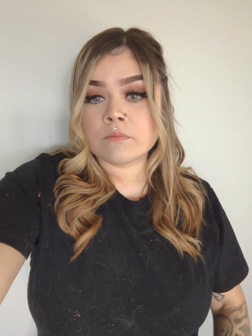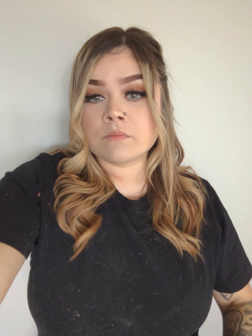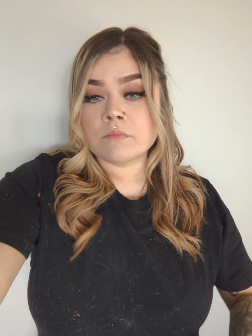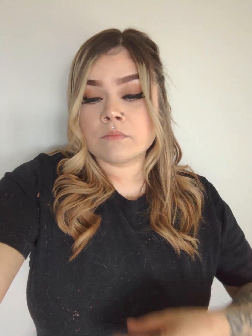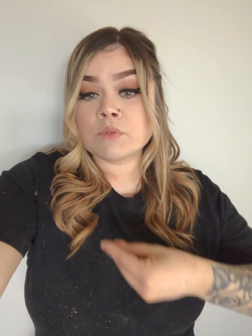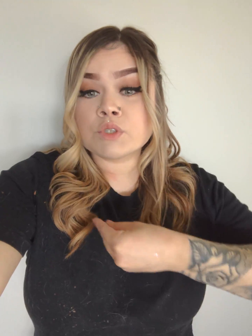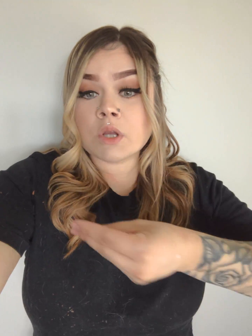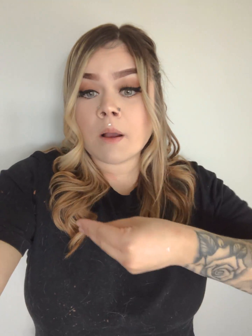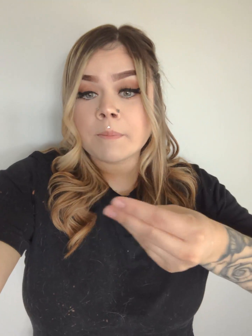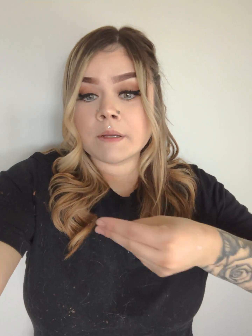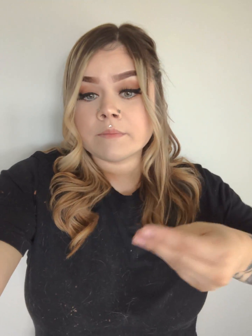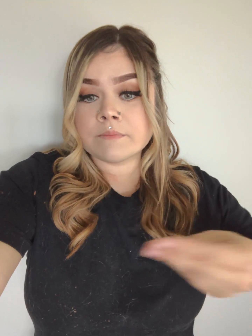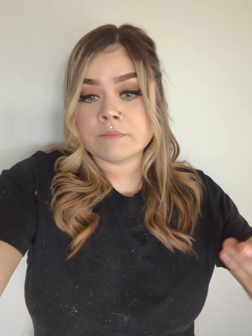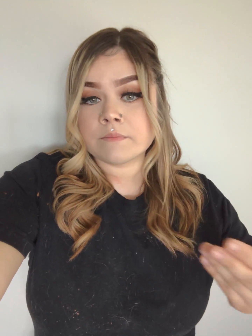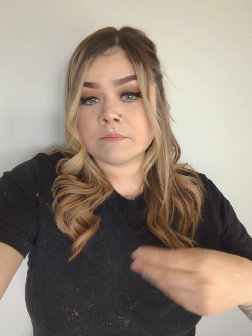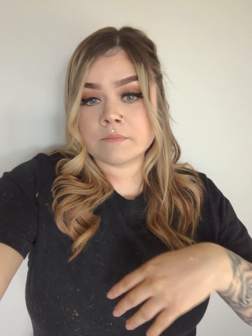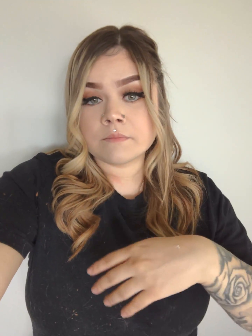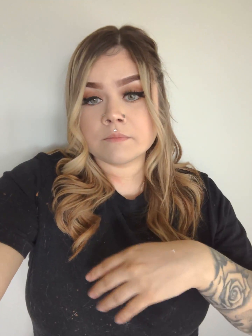shopping